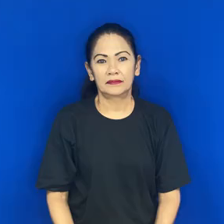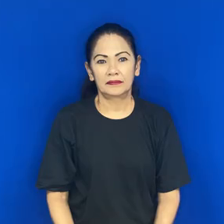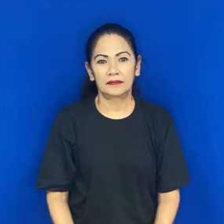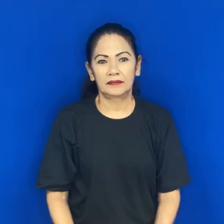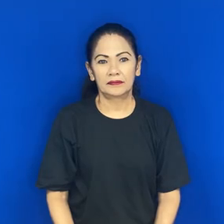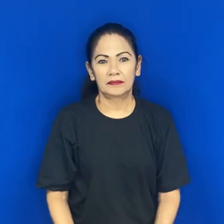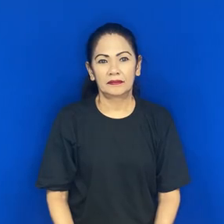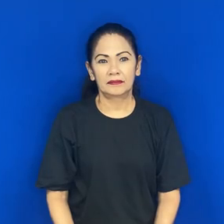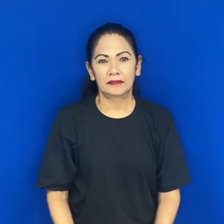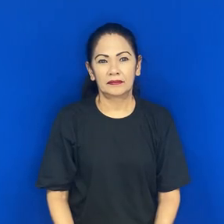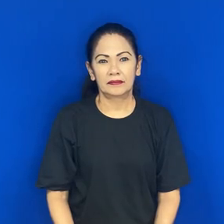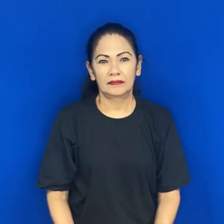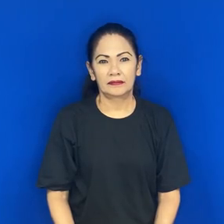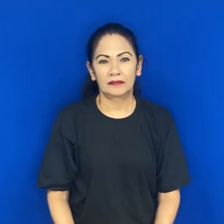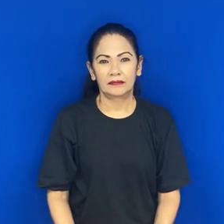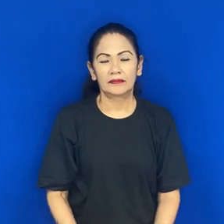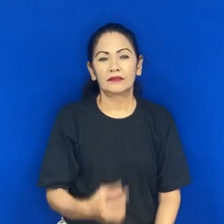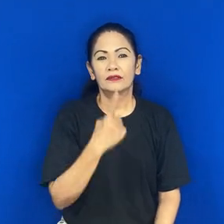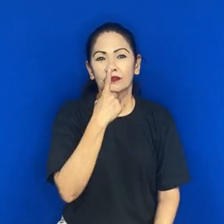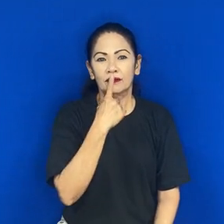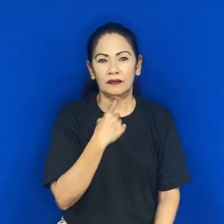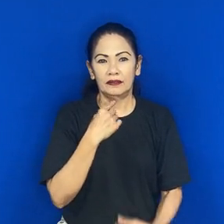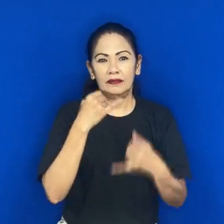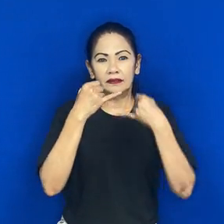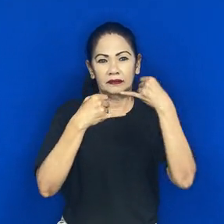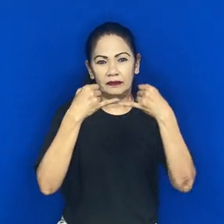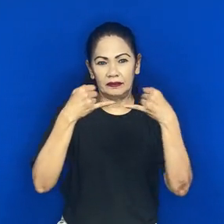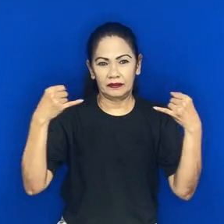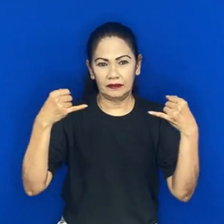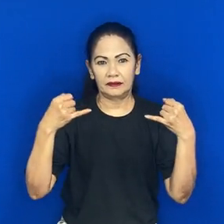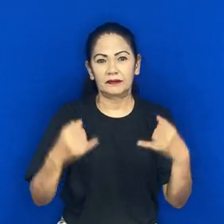spaghetti